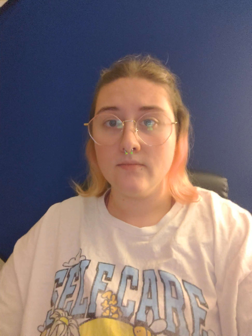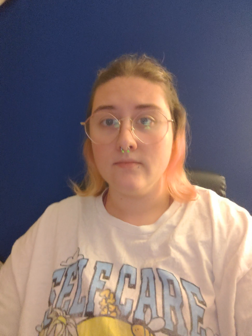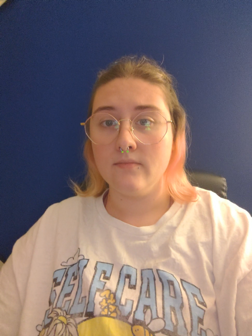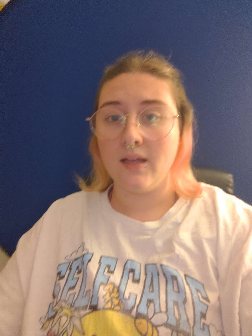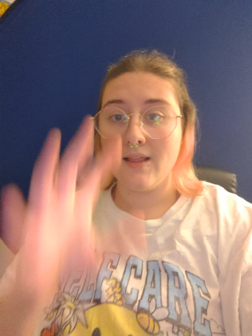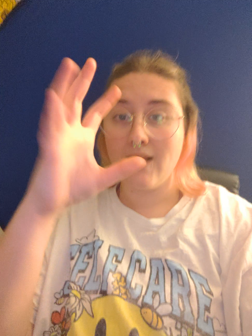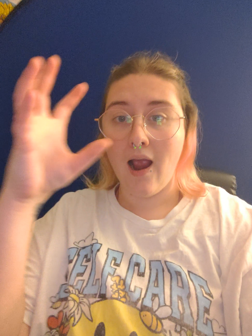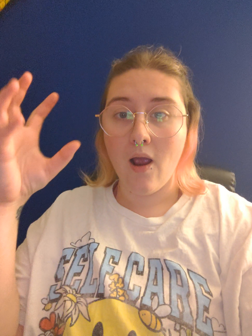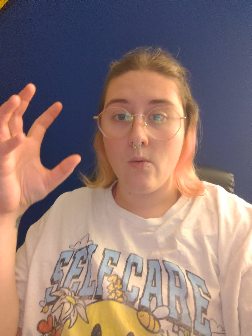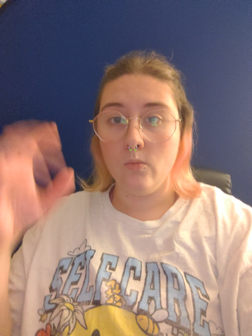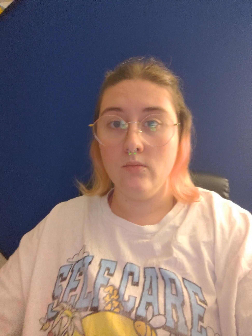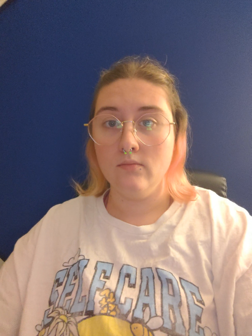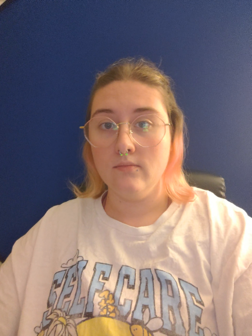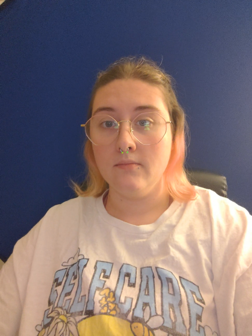cloud